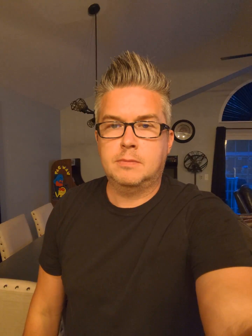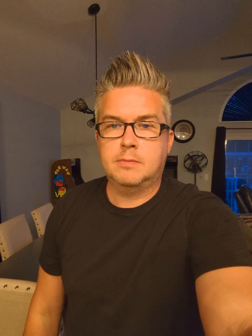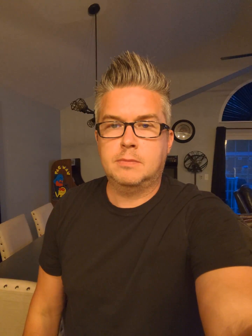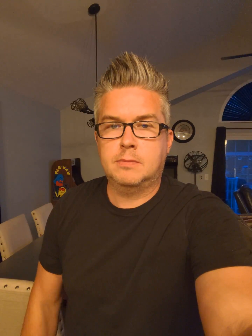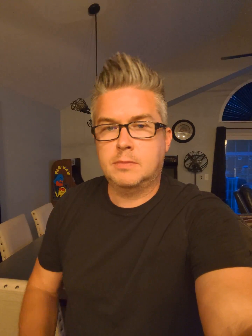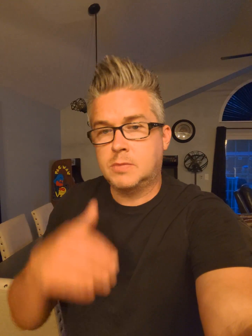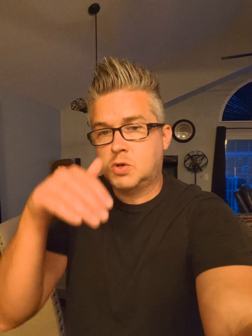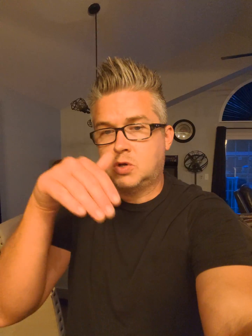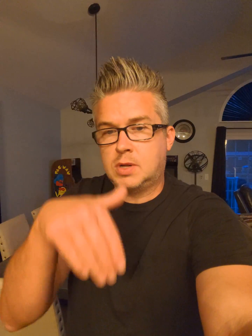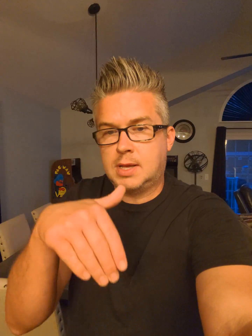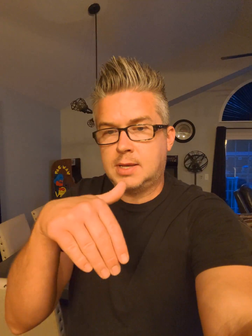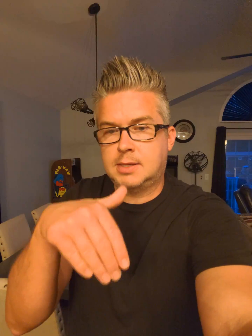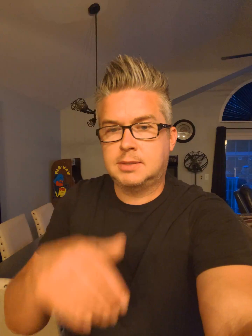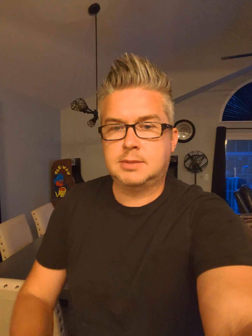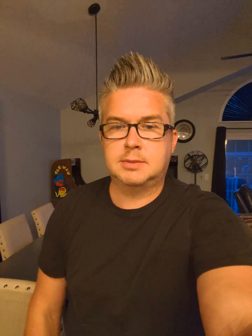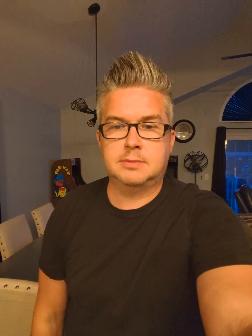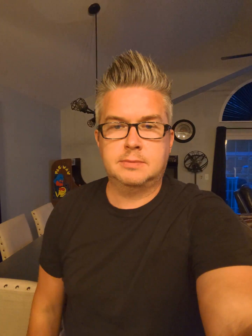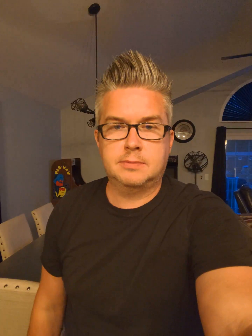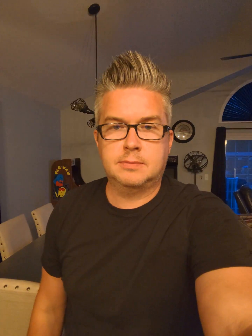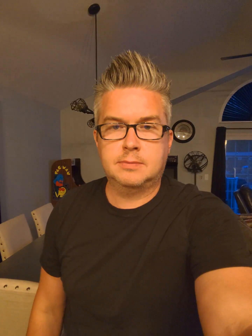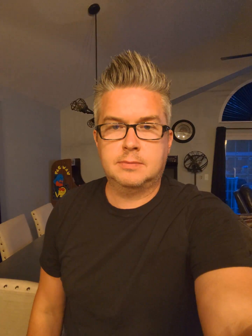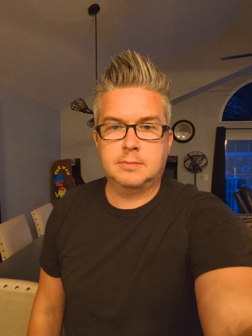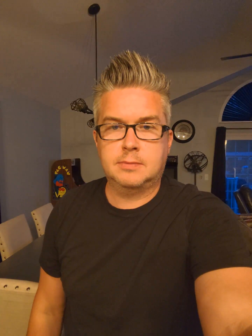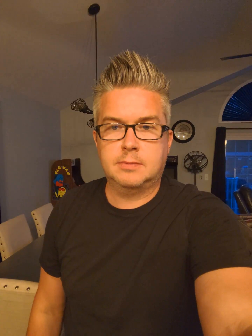night night